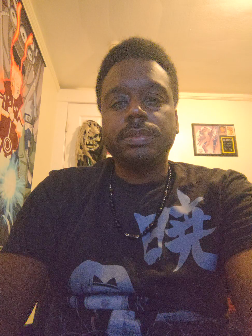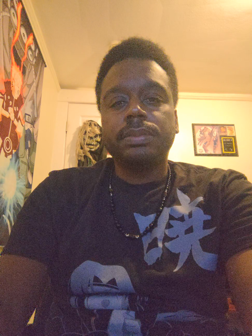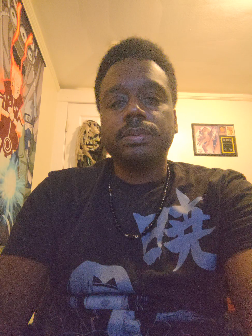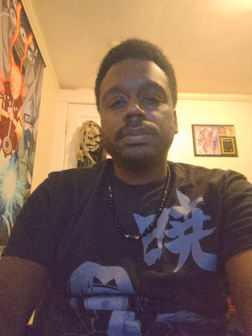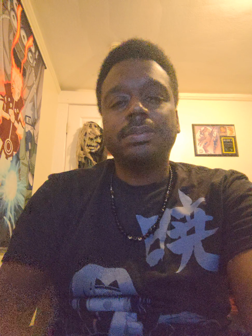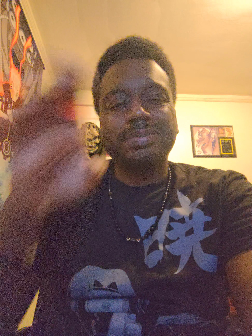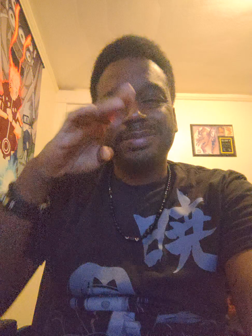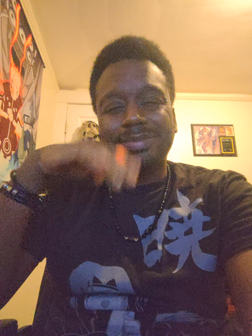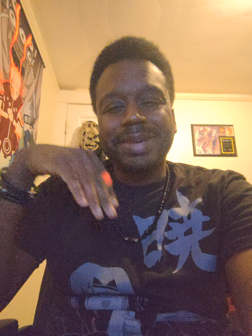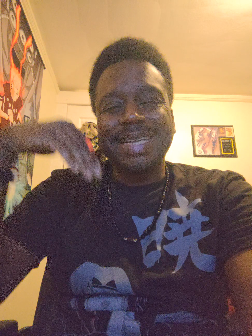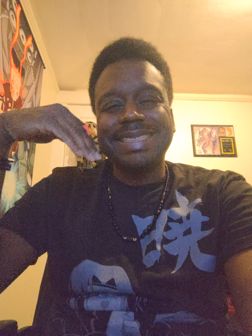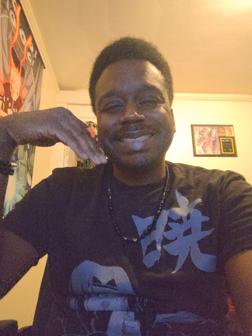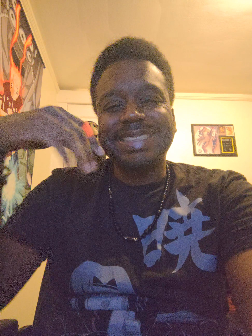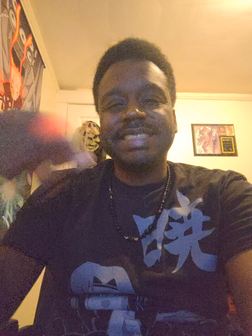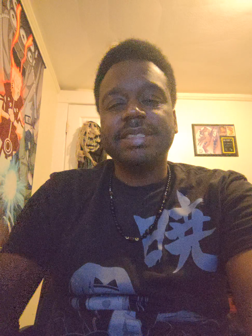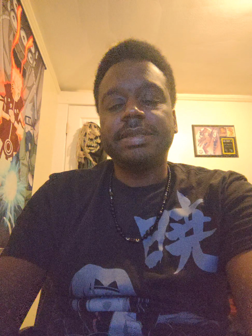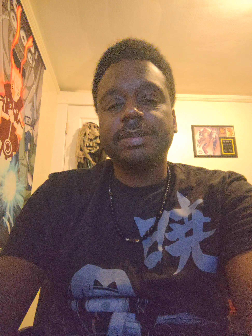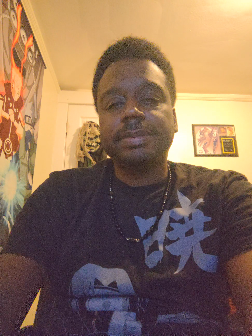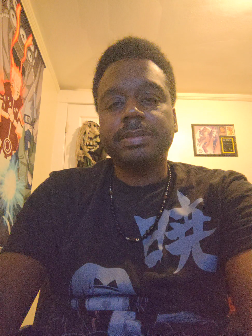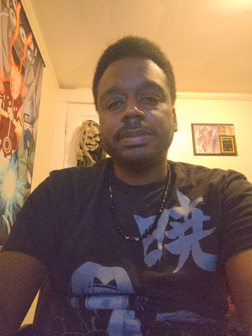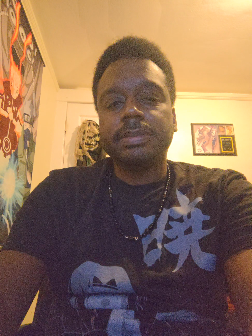smile